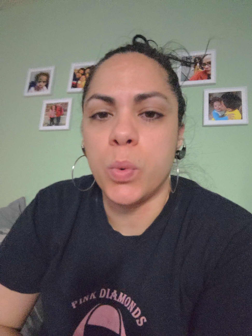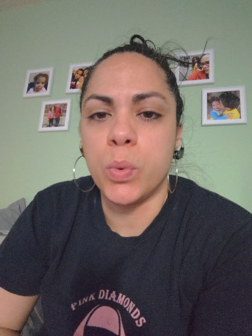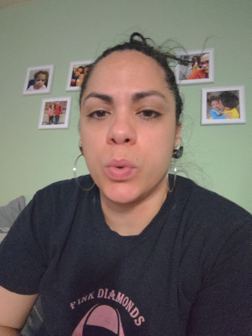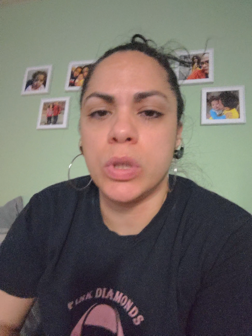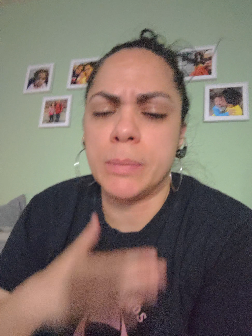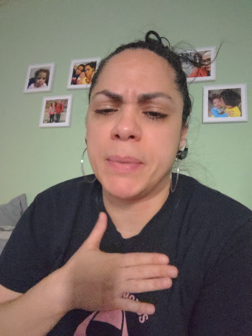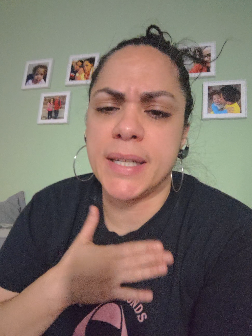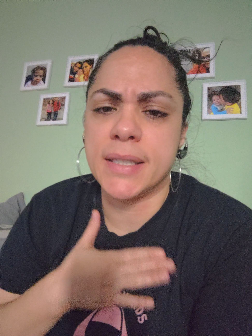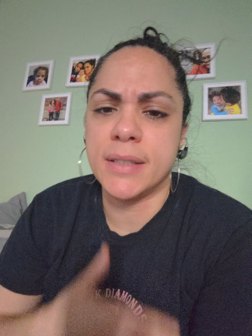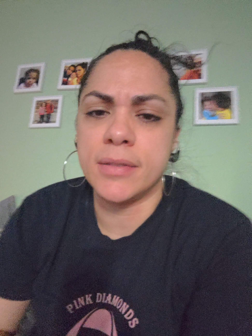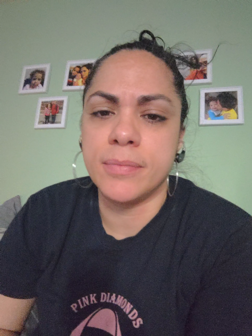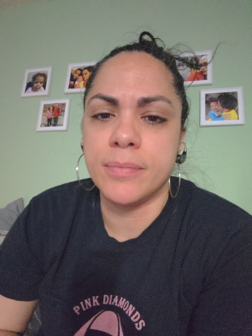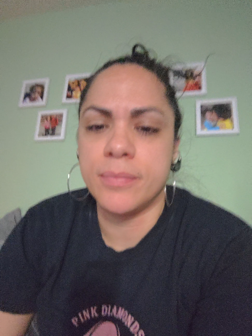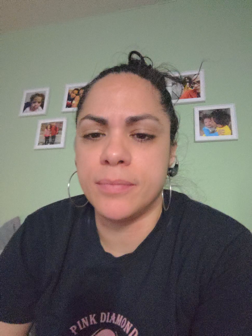please